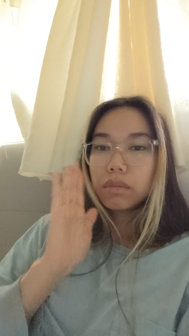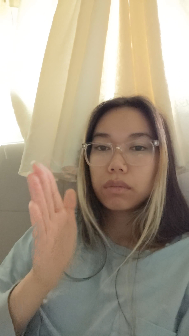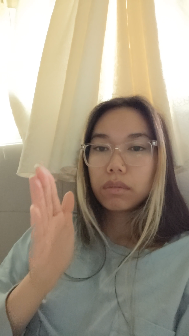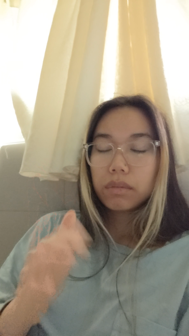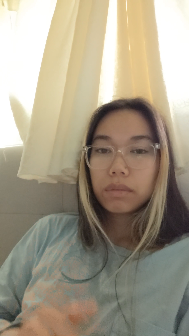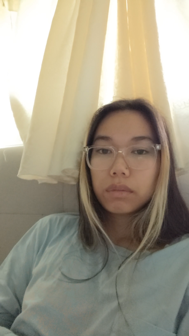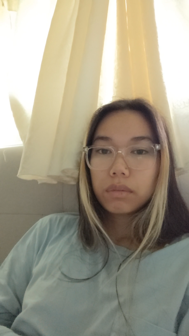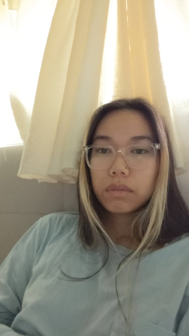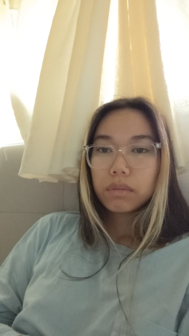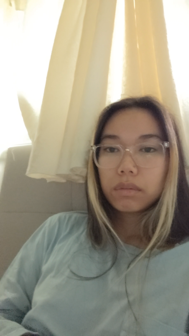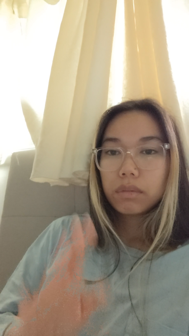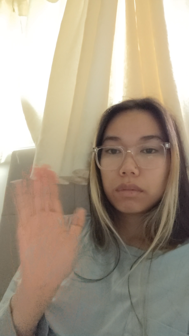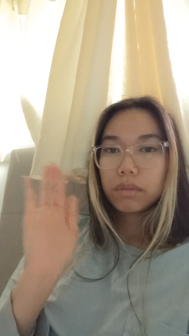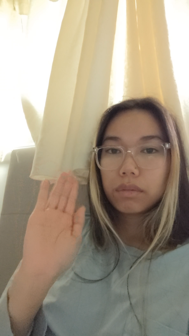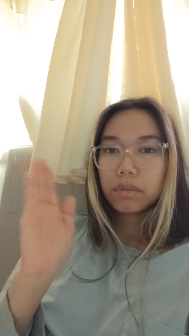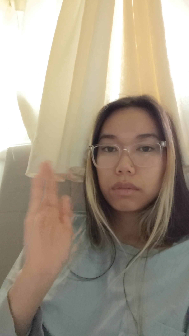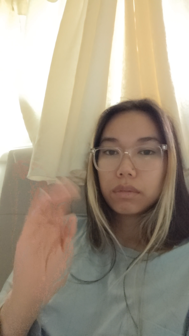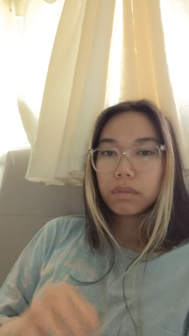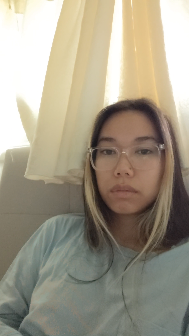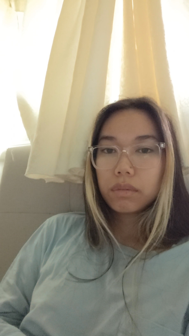hi